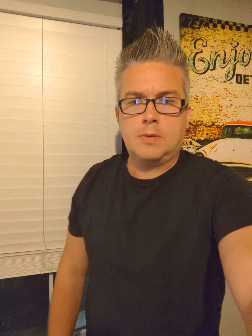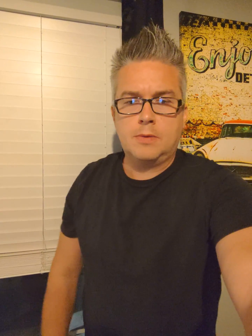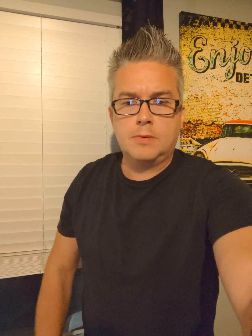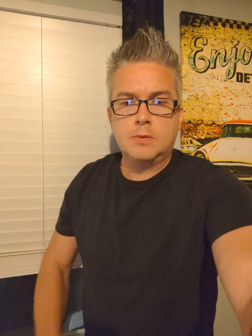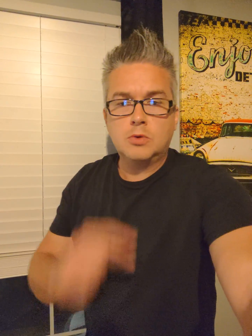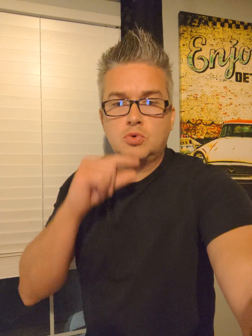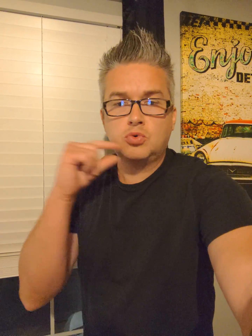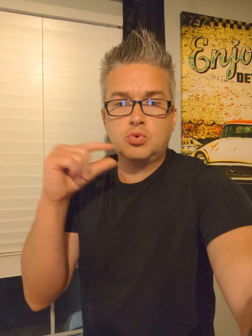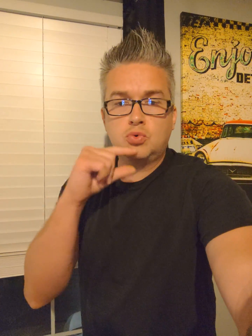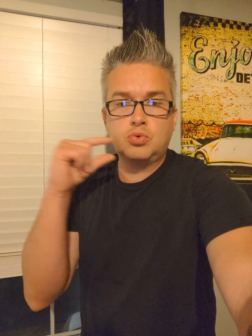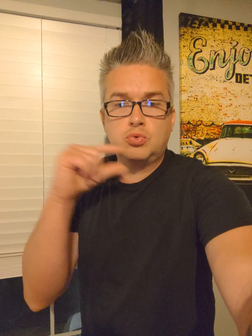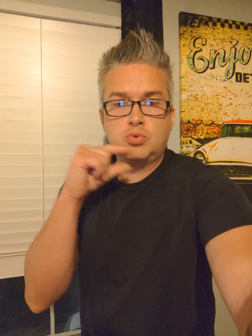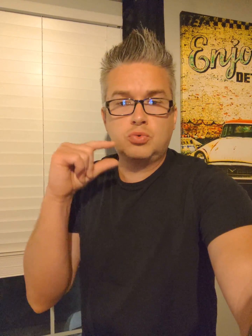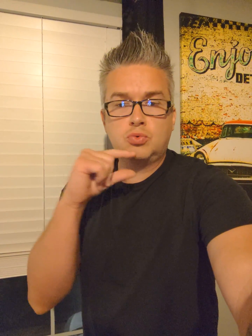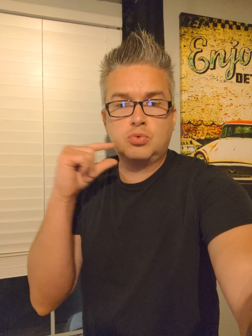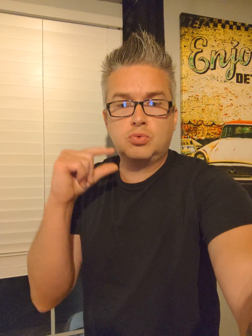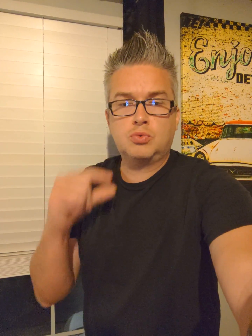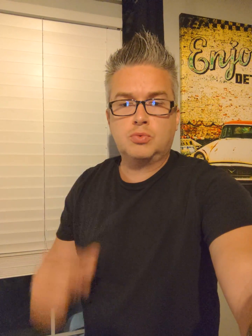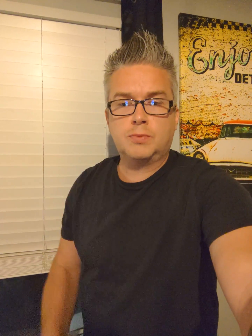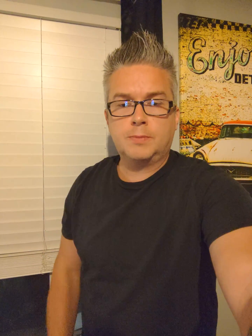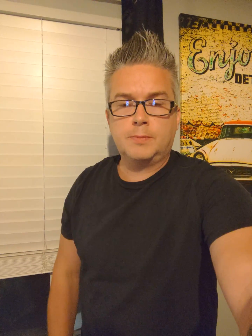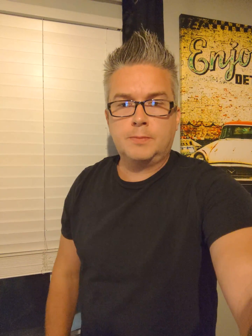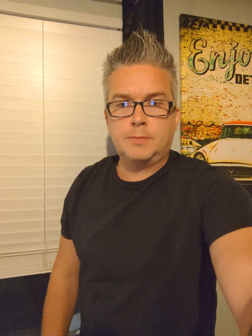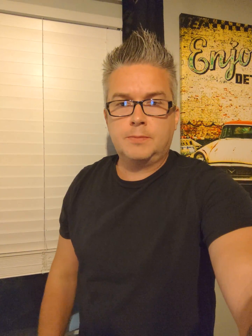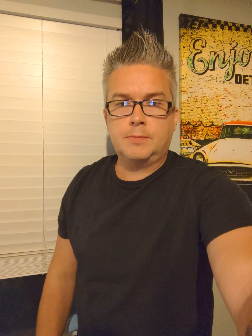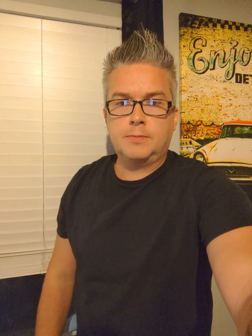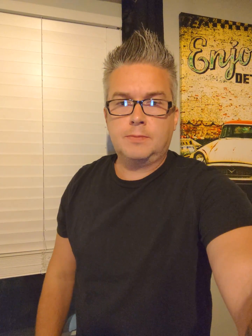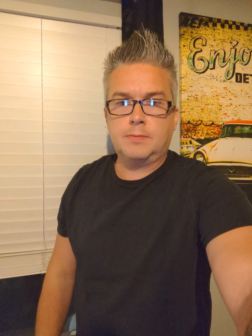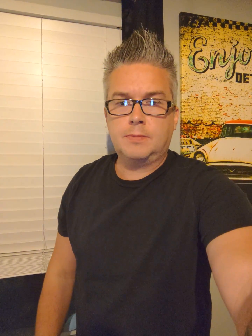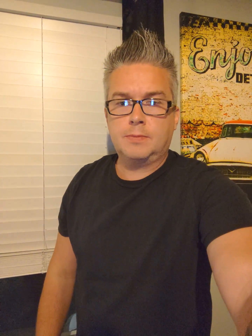glue